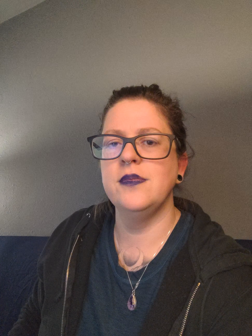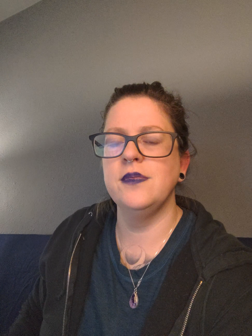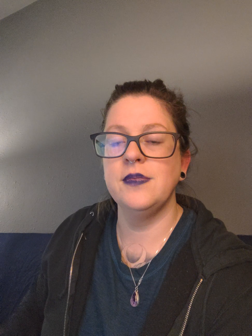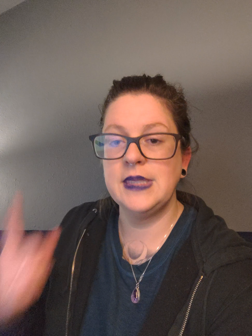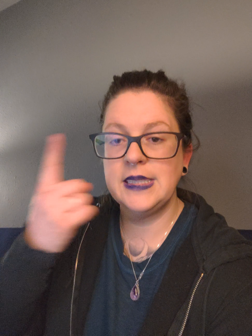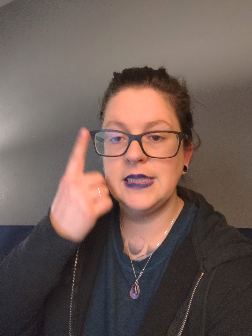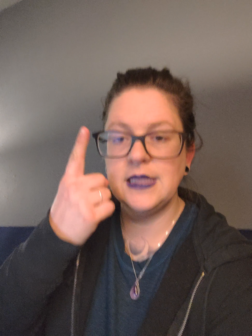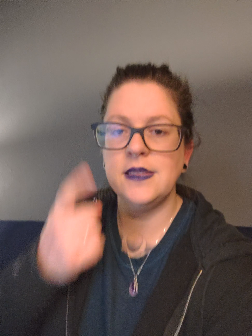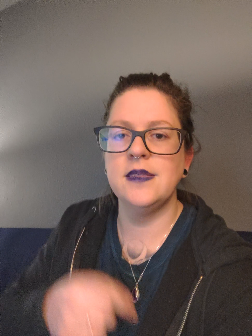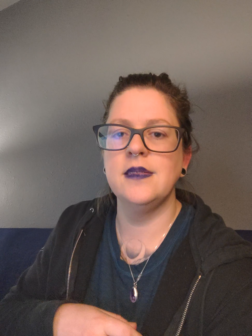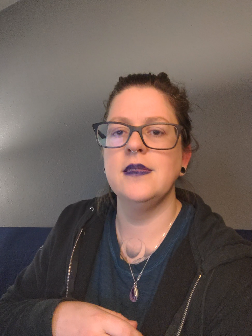think